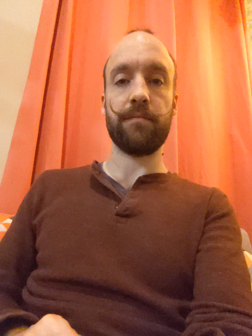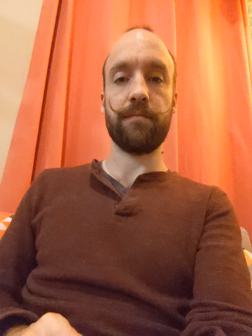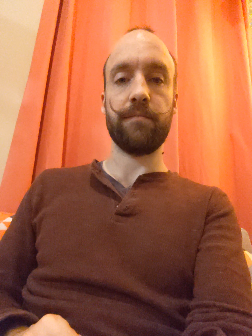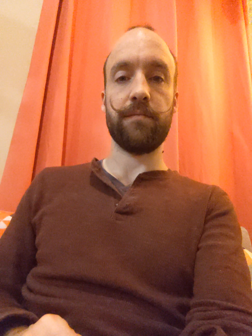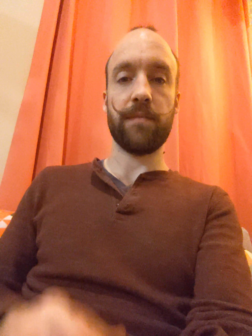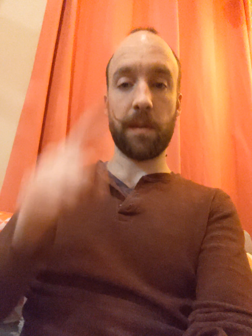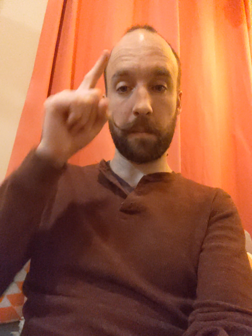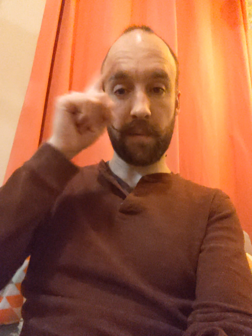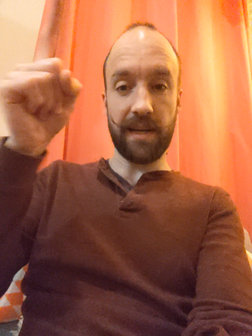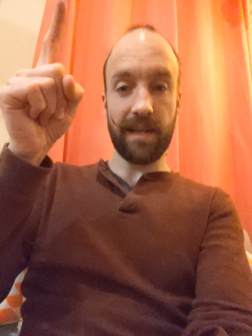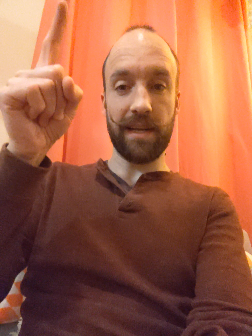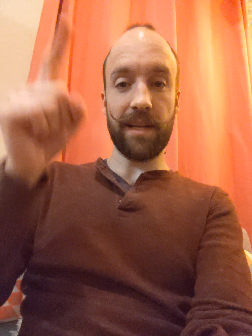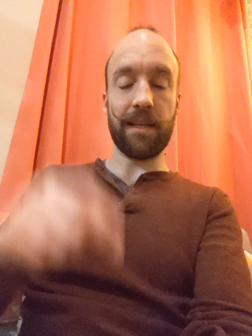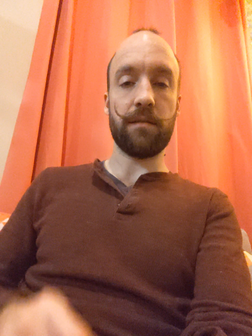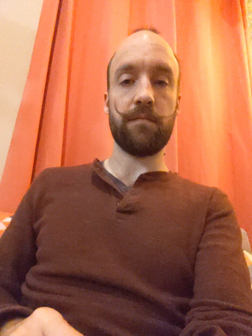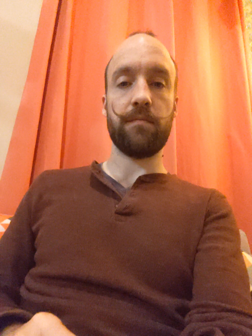penny